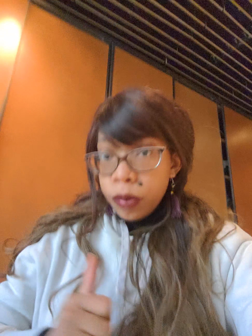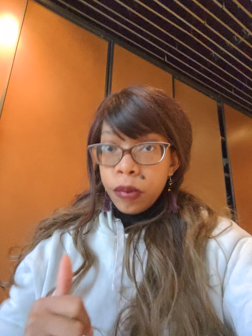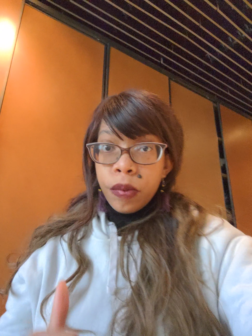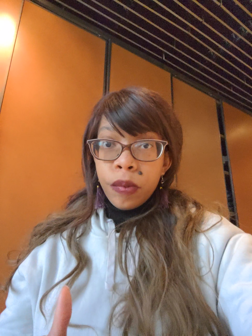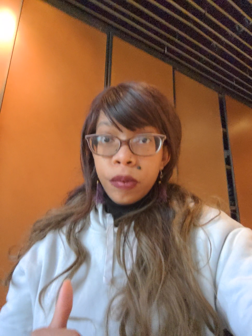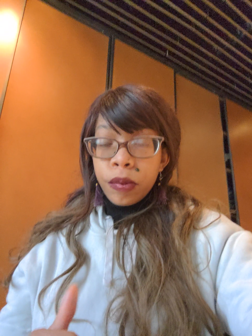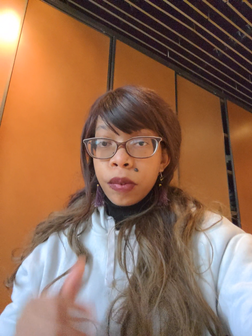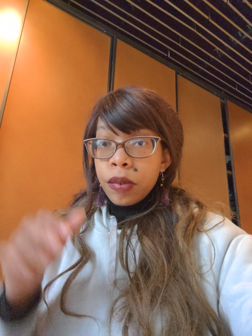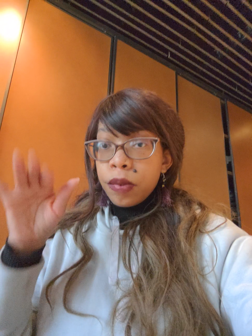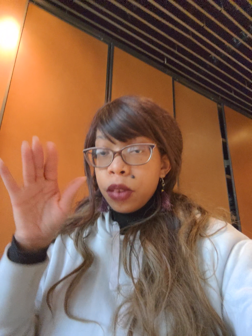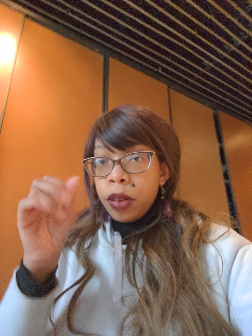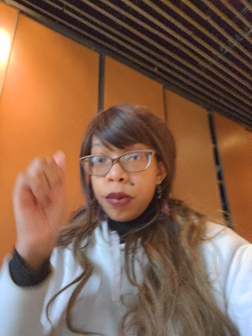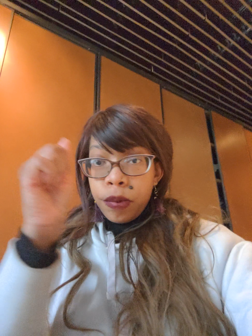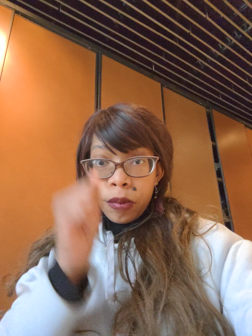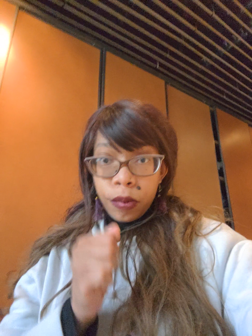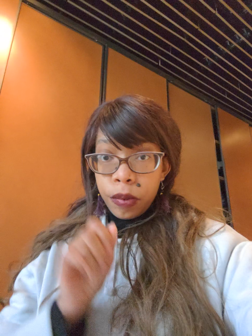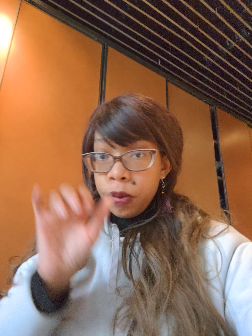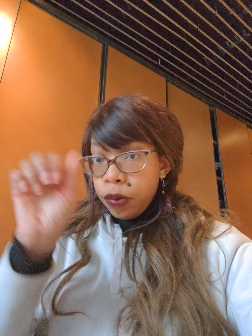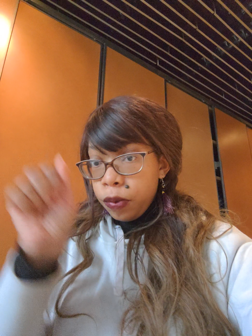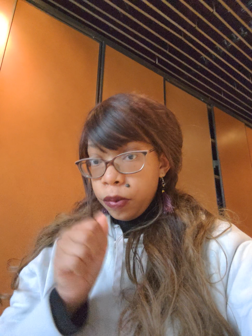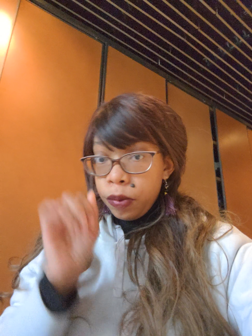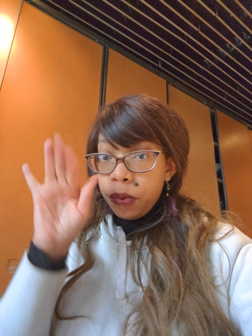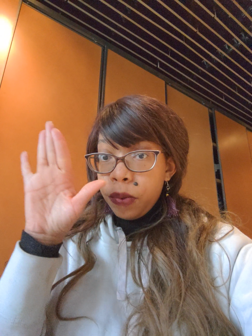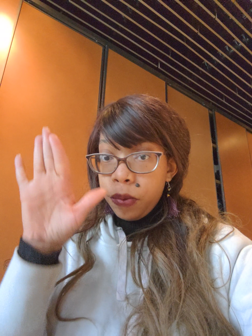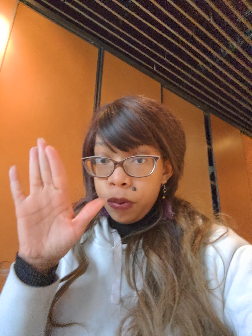mitten